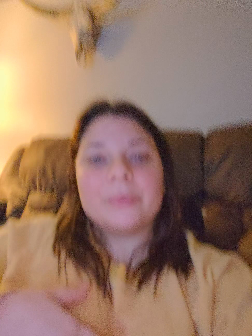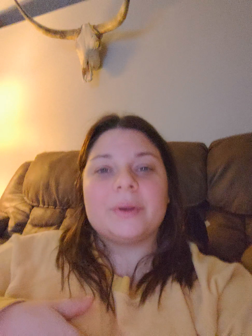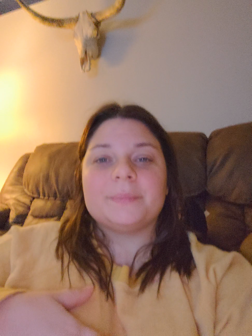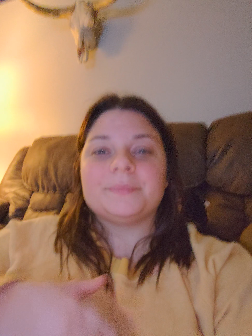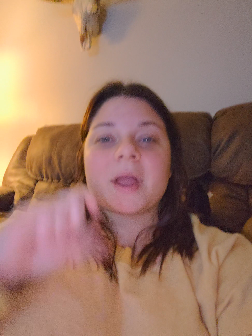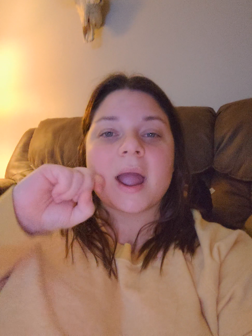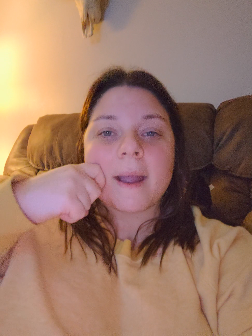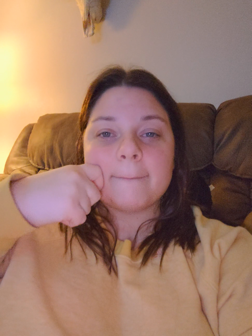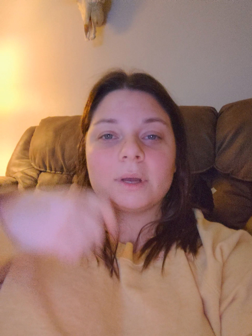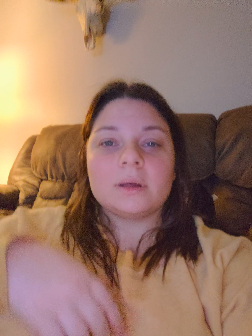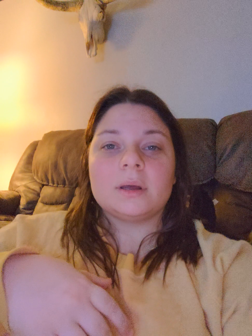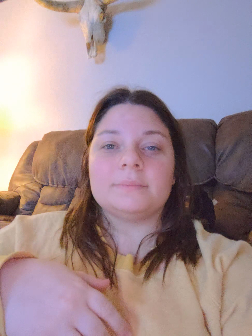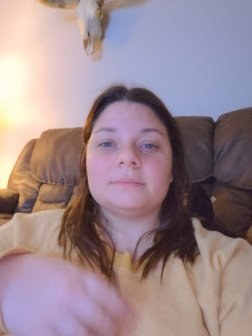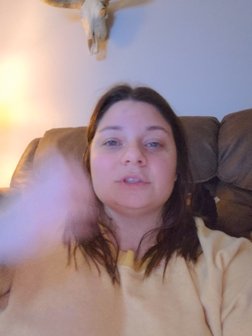apple